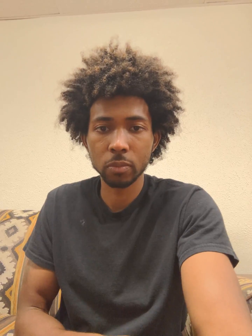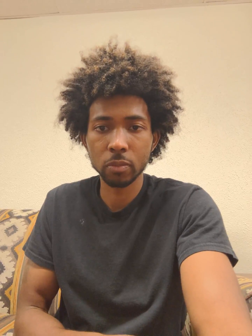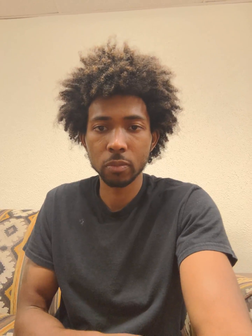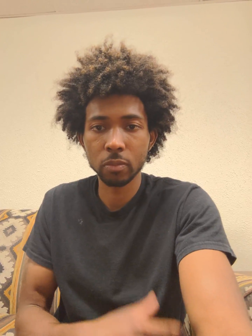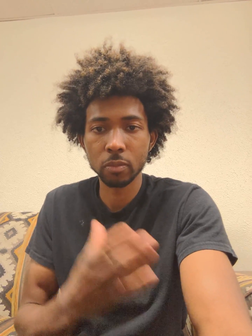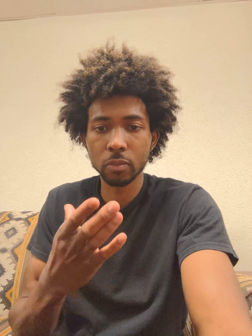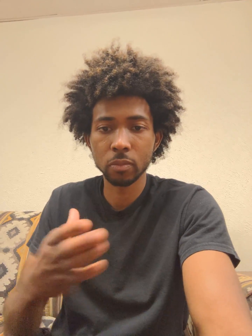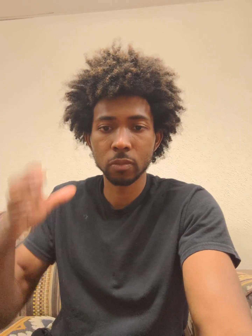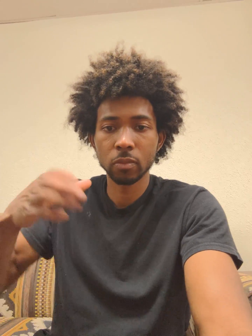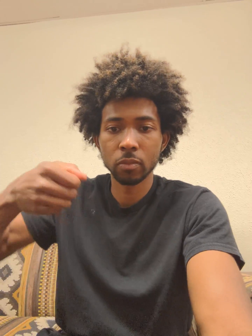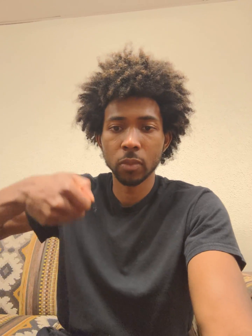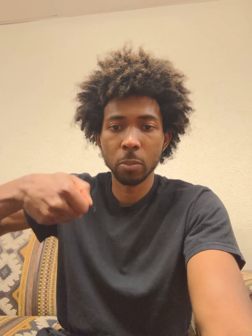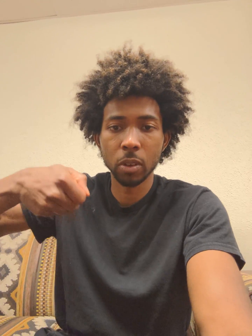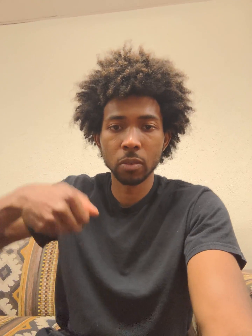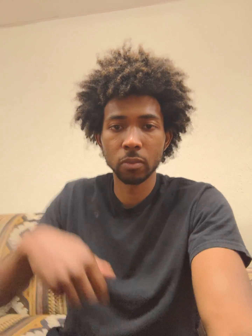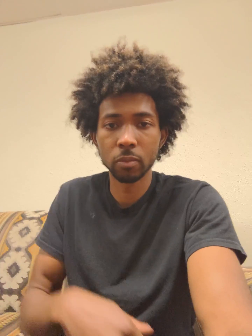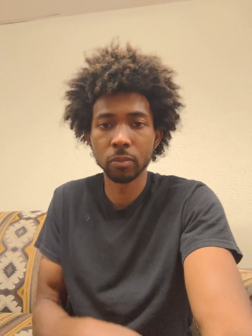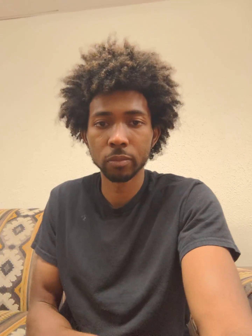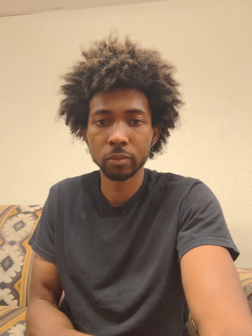basket